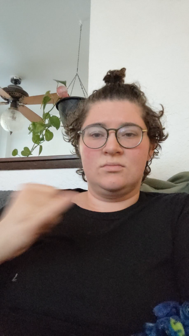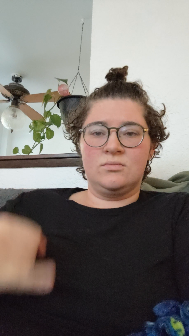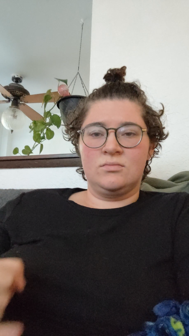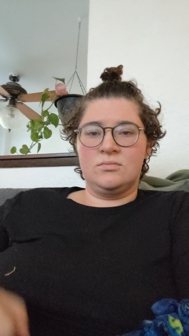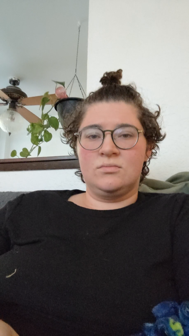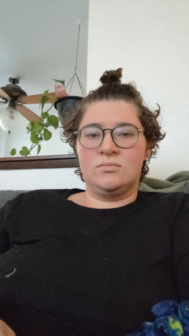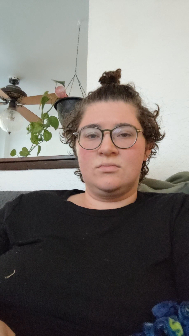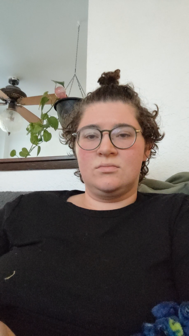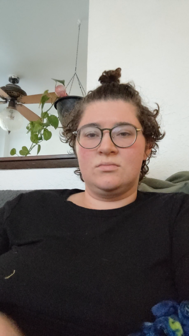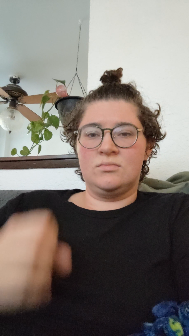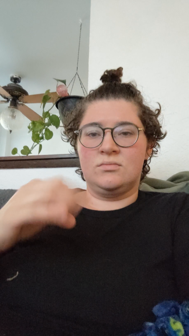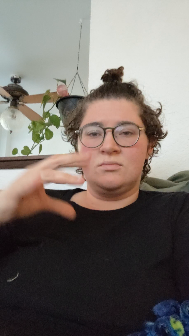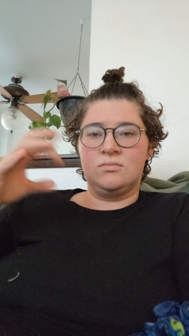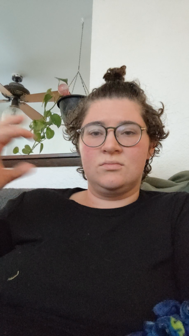bubbles